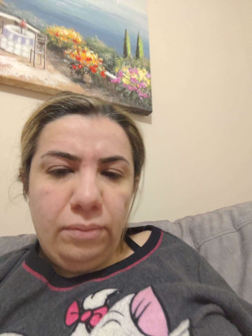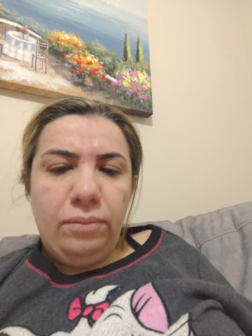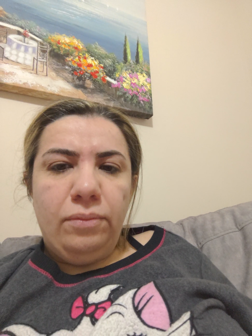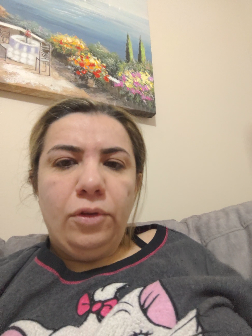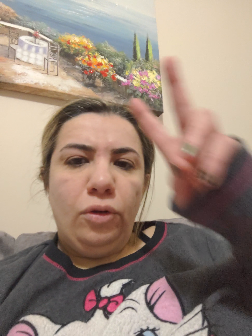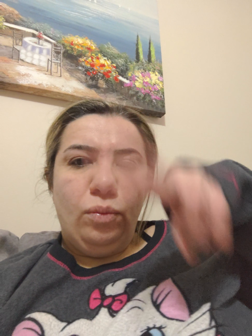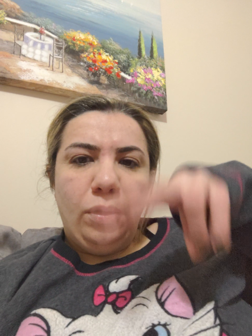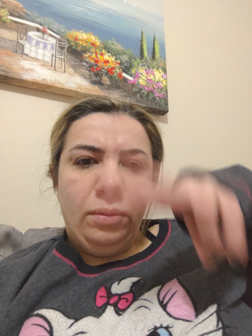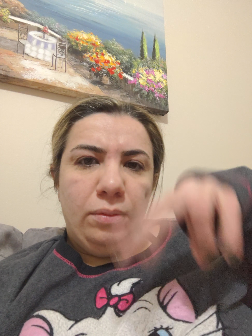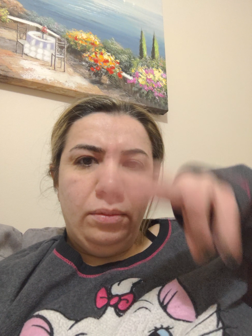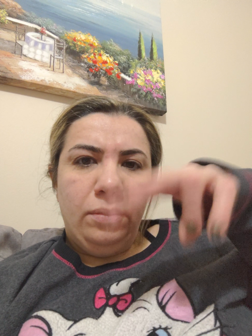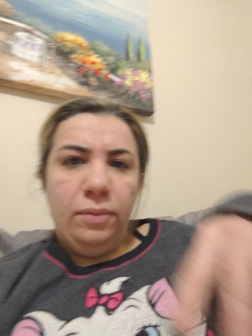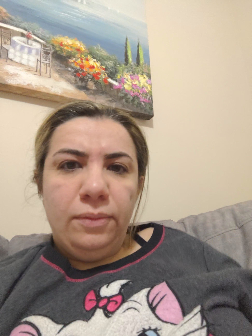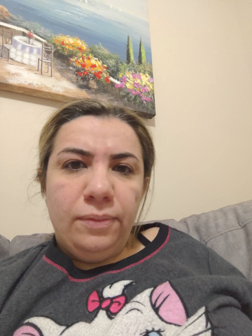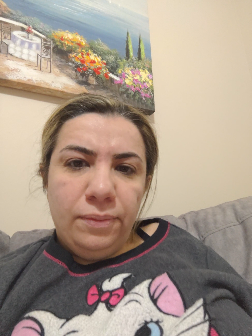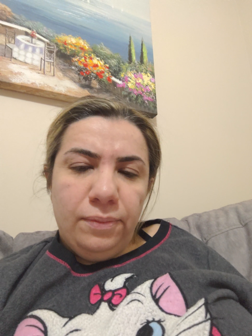read